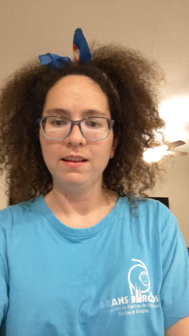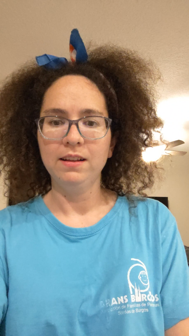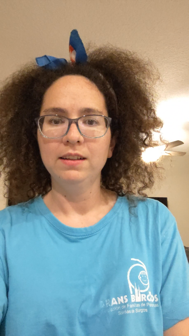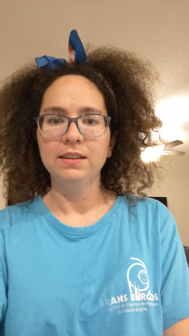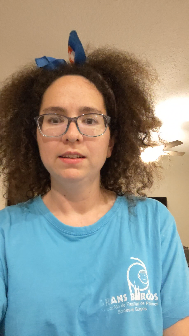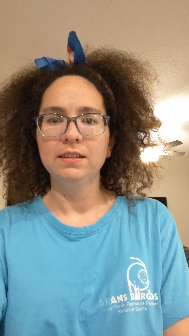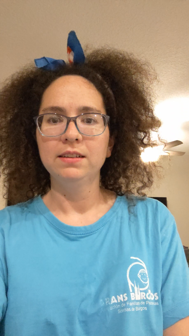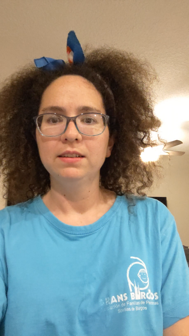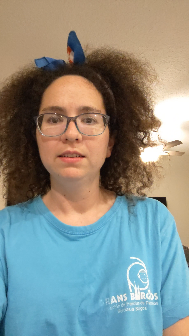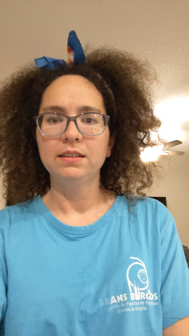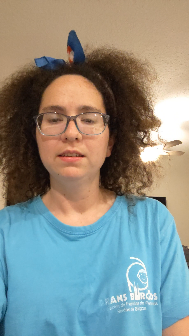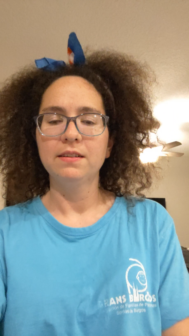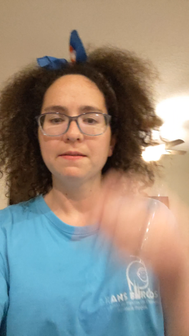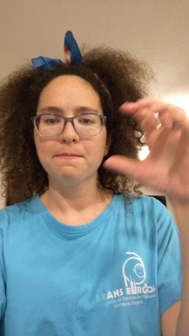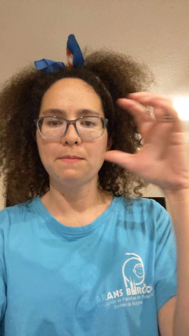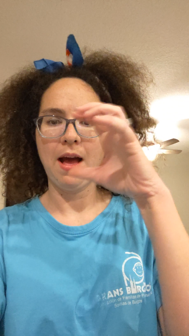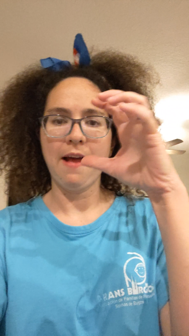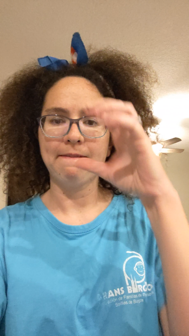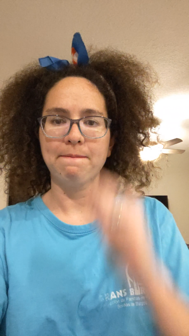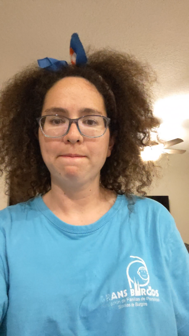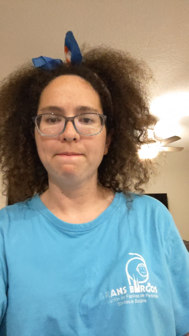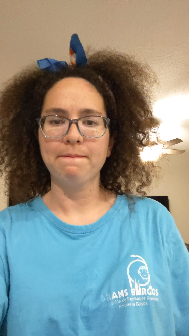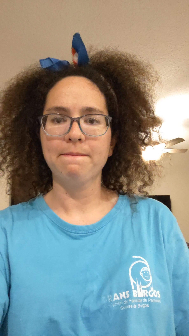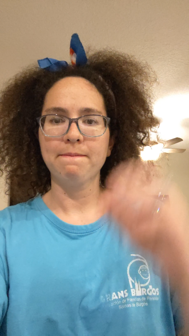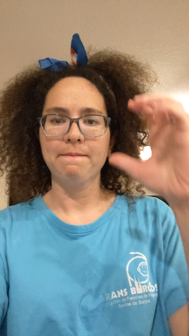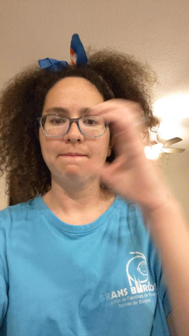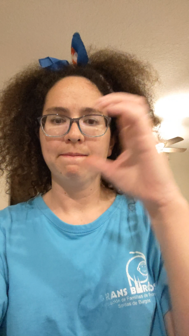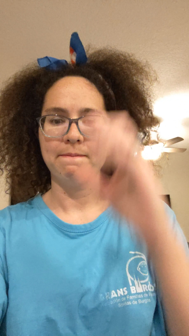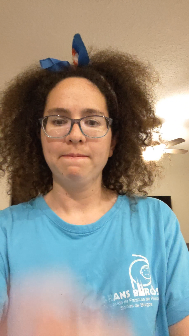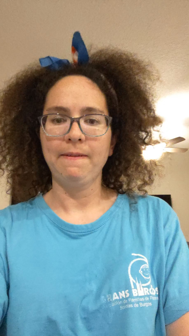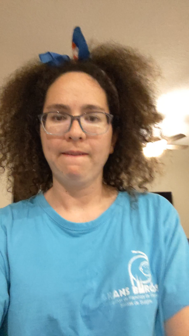ball